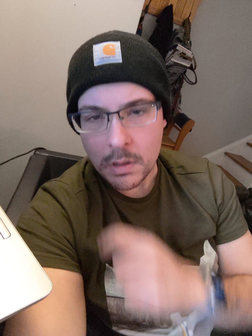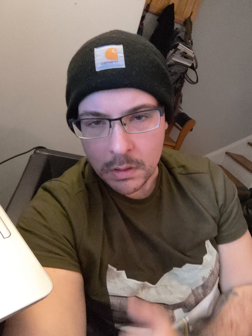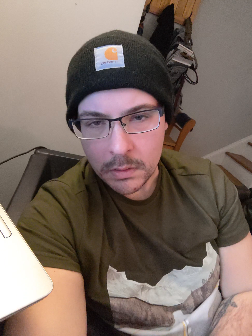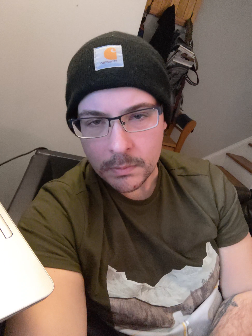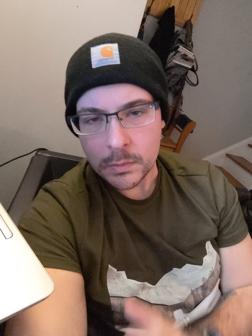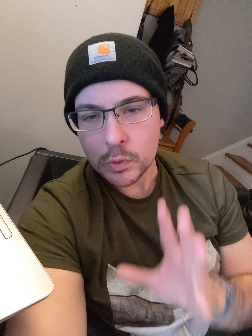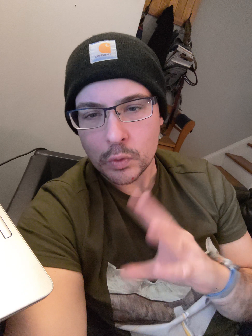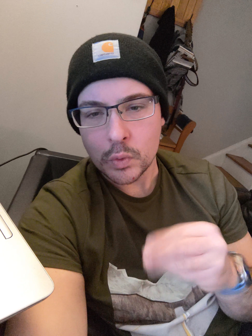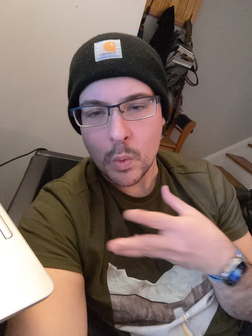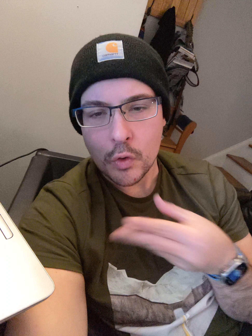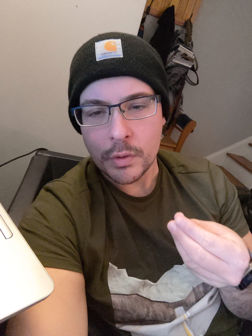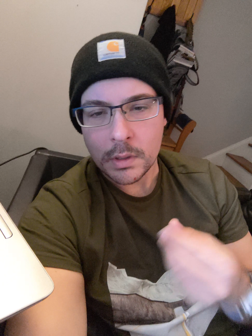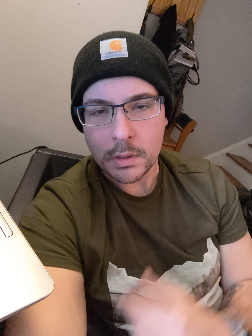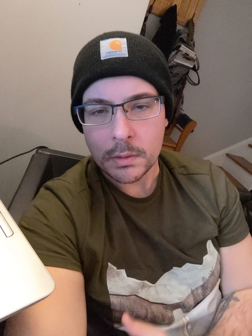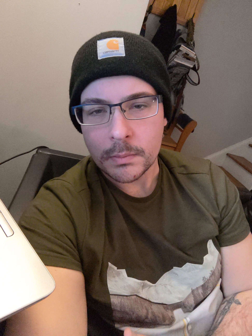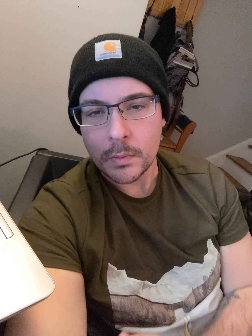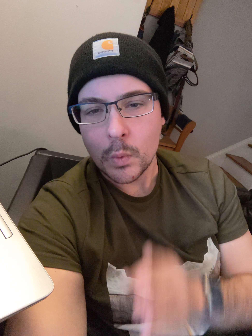story